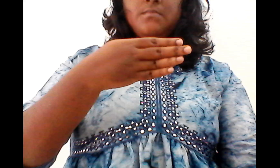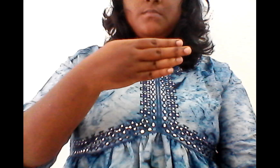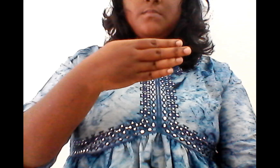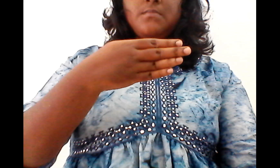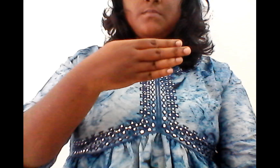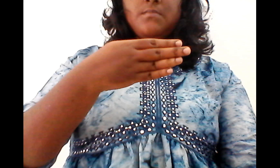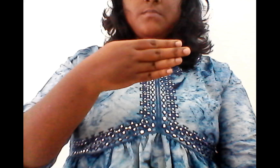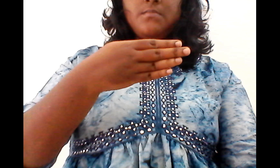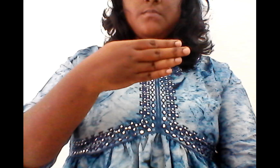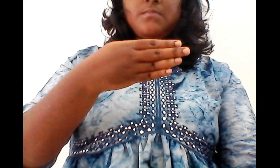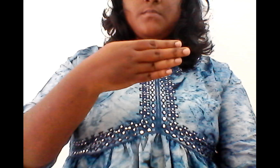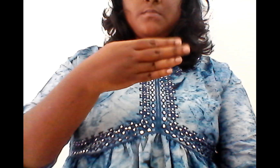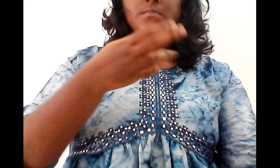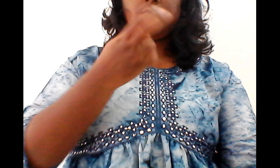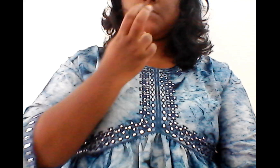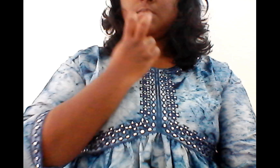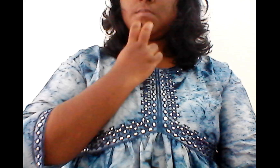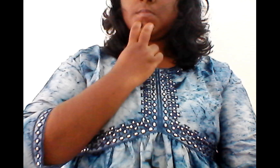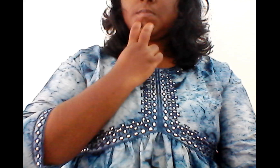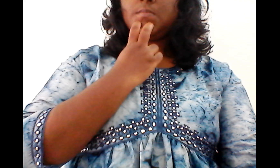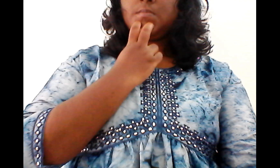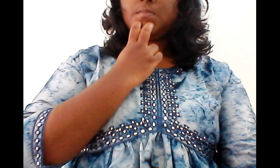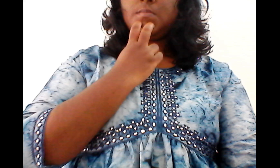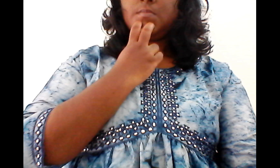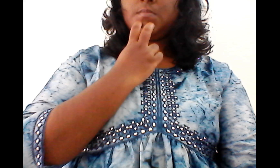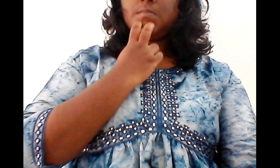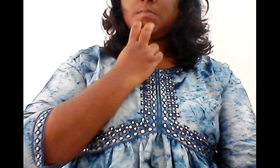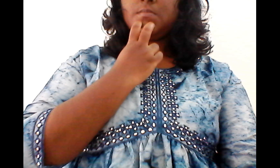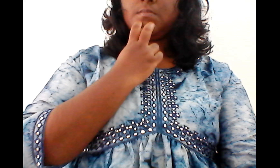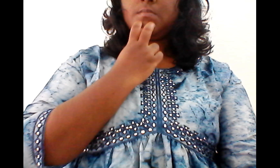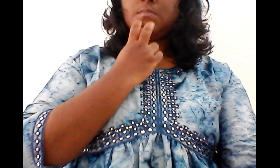അഃ